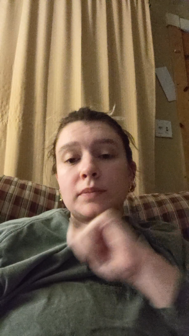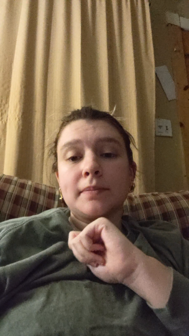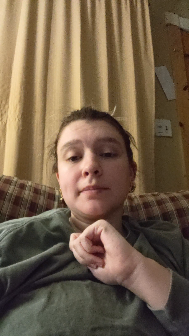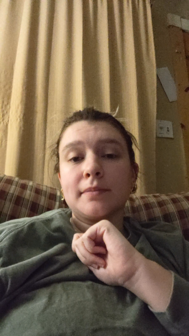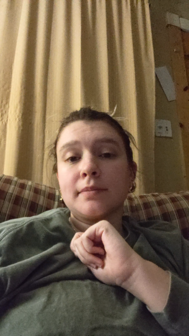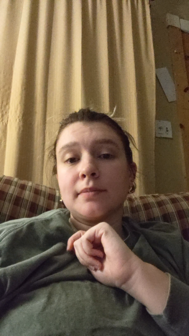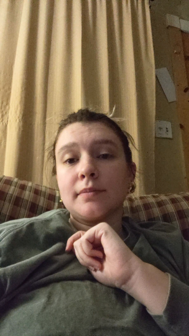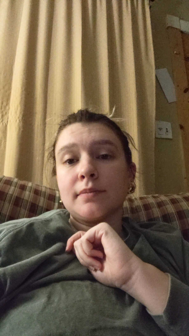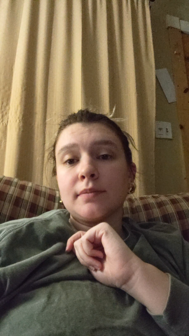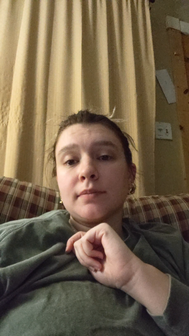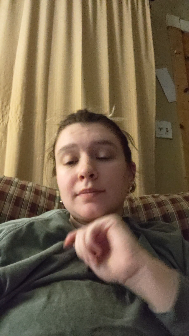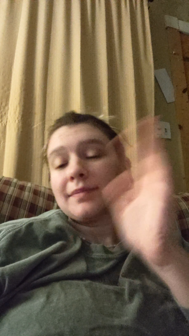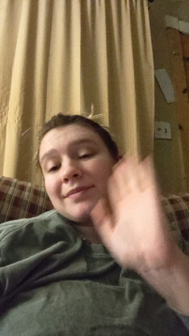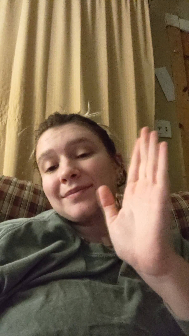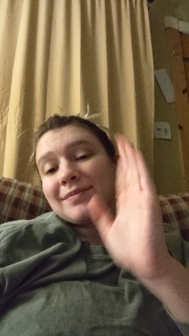hi